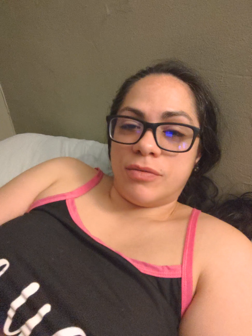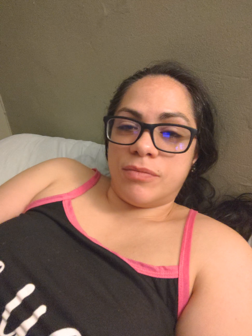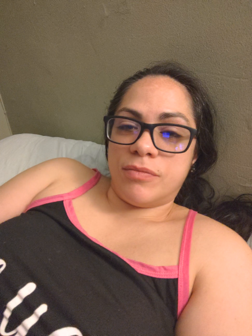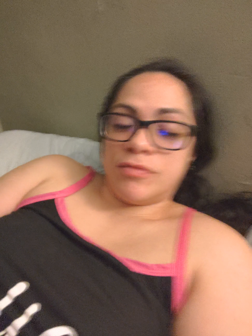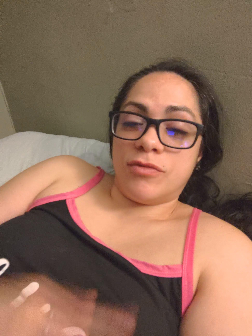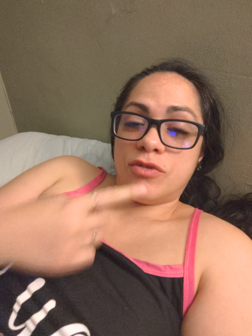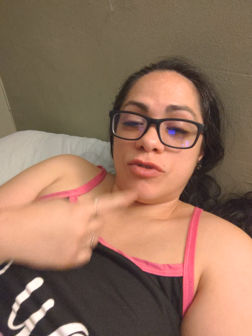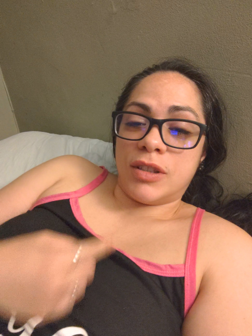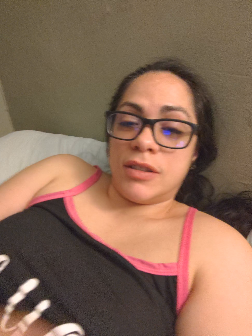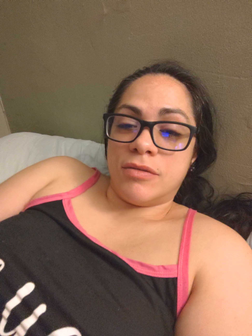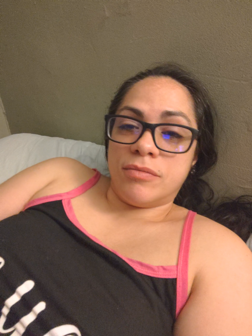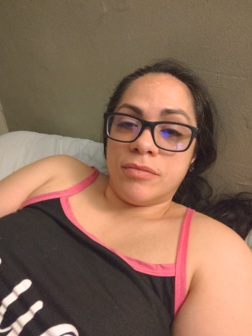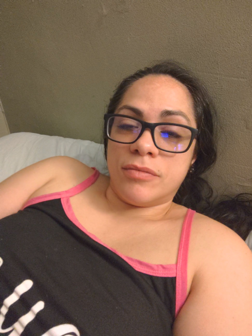red